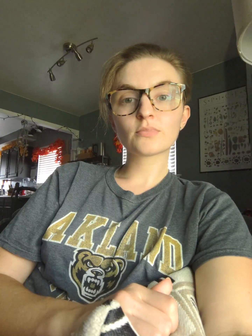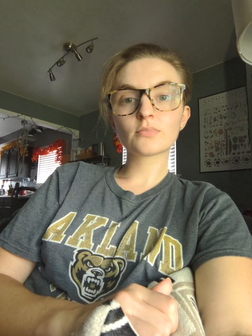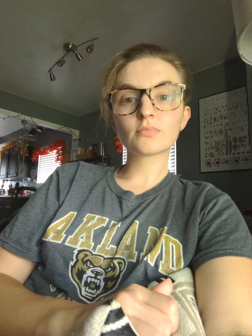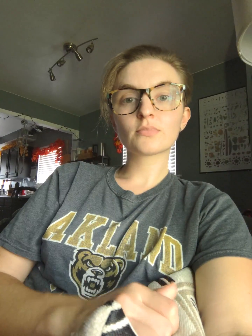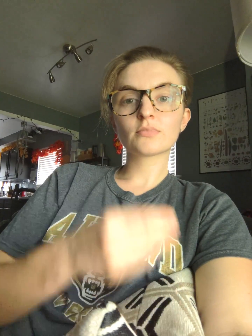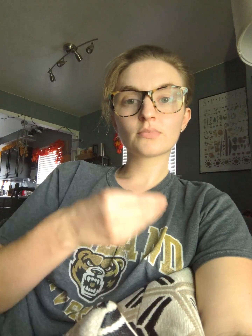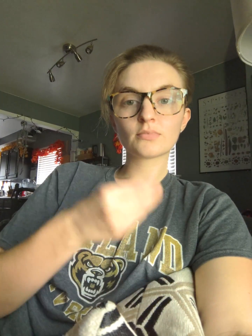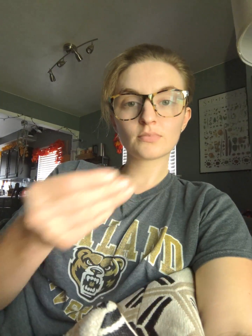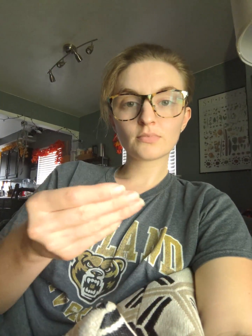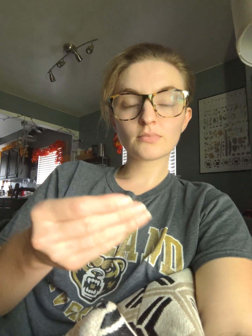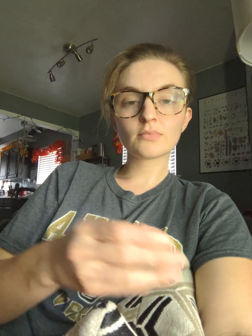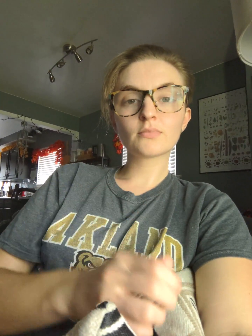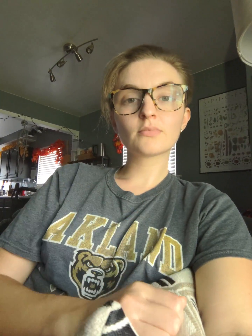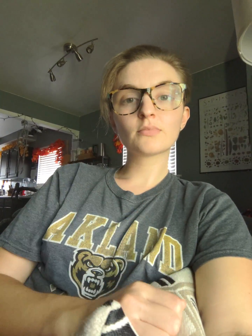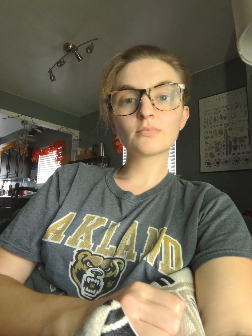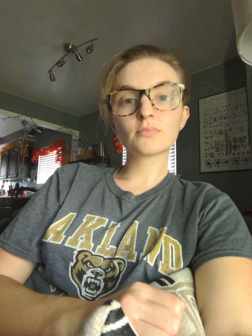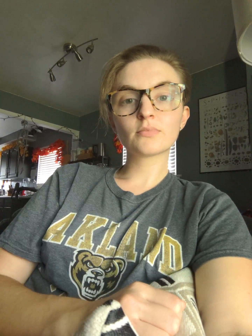buy